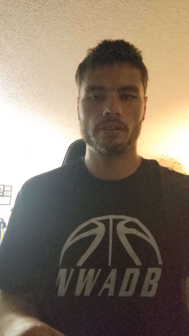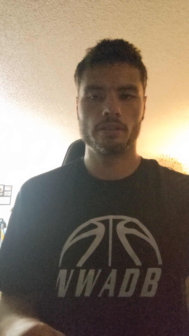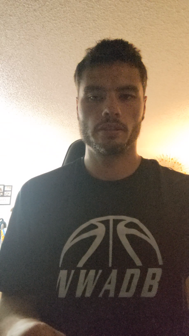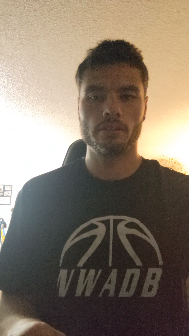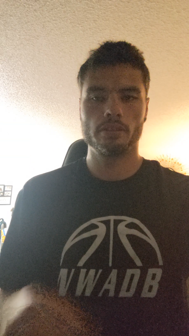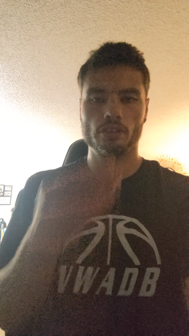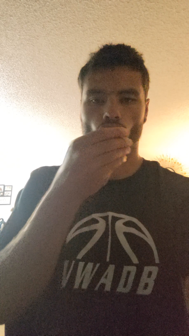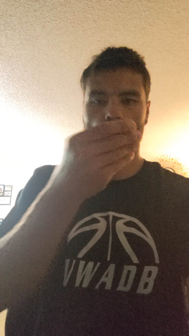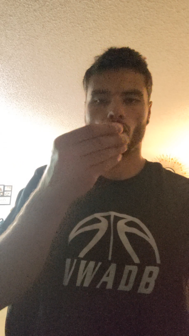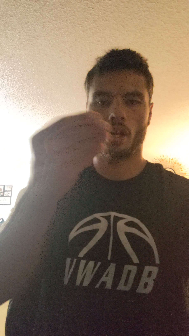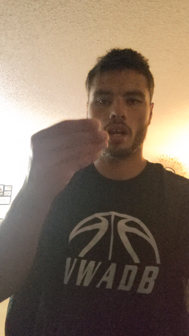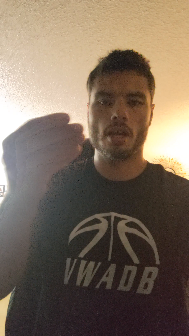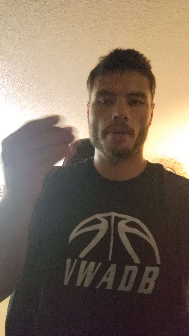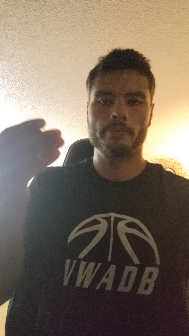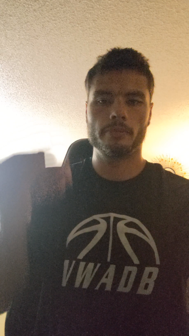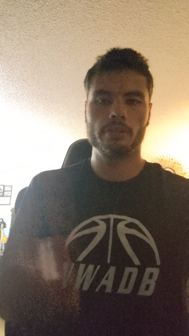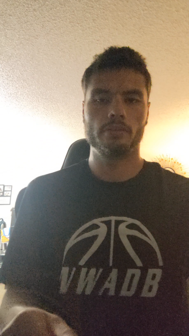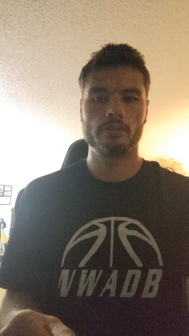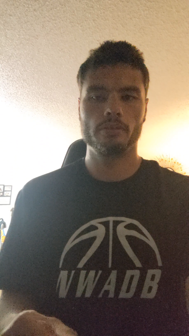shopping